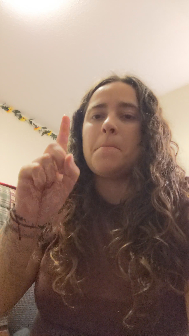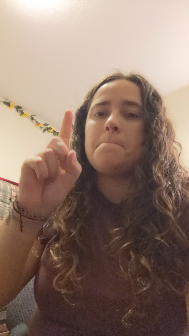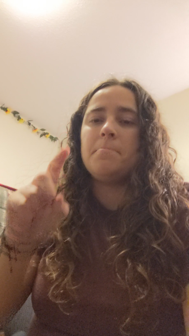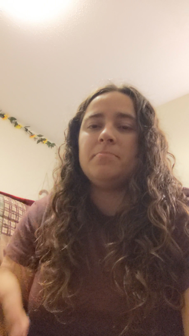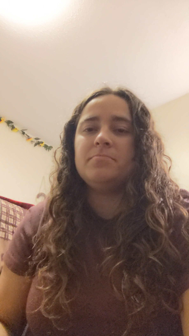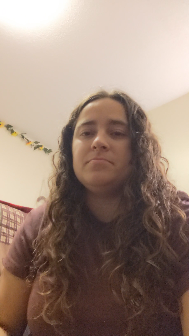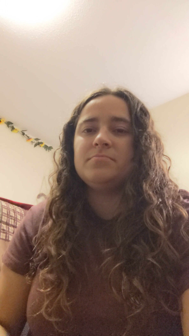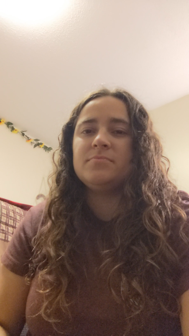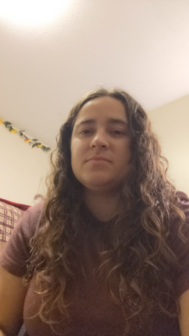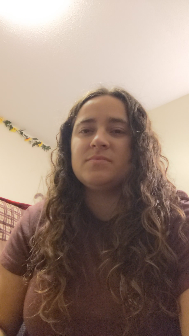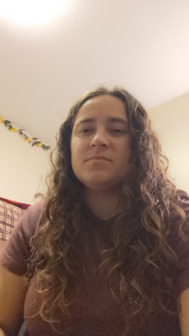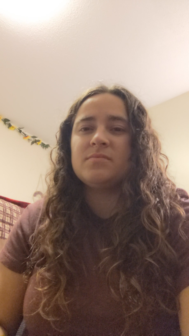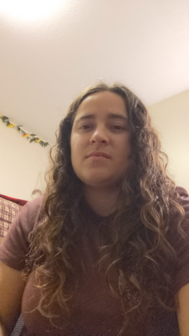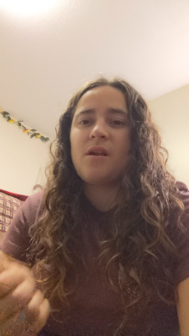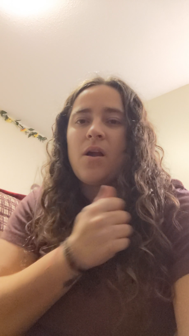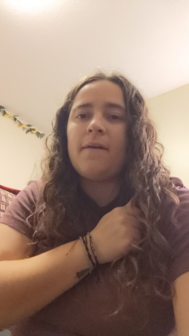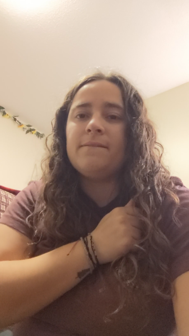love